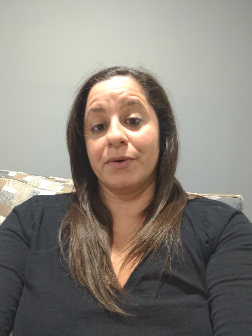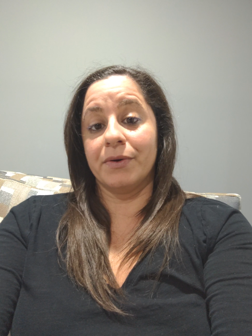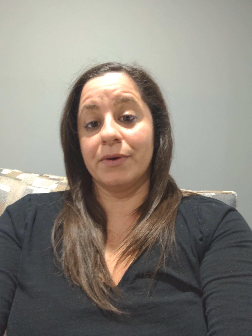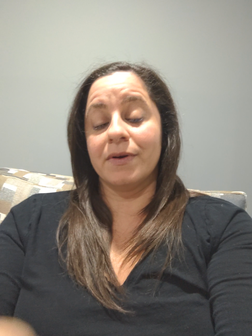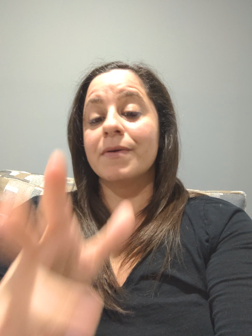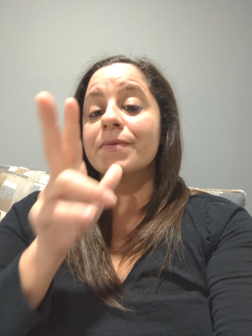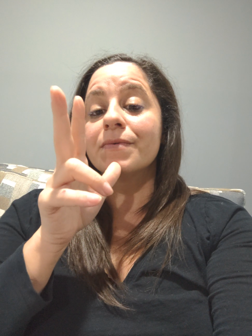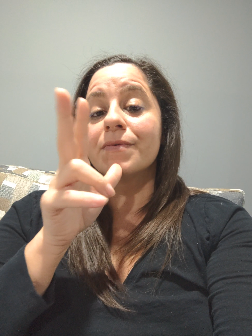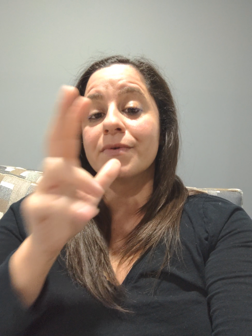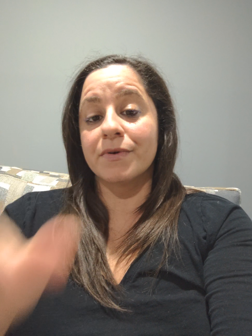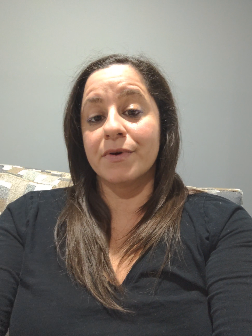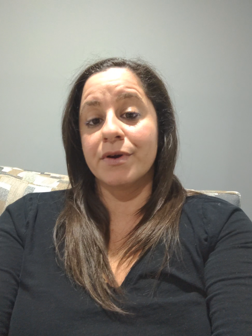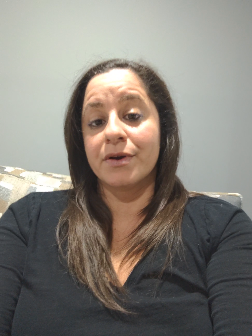hen